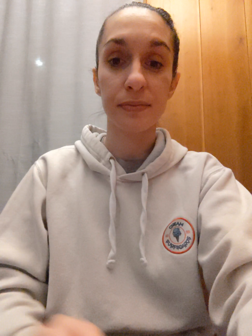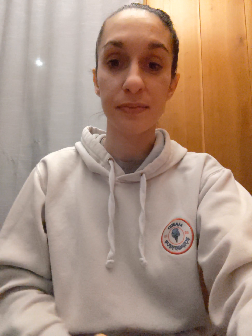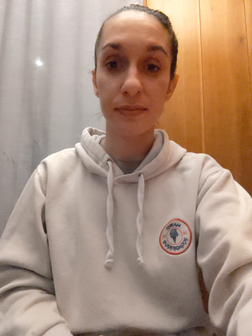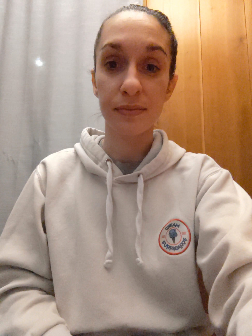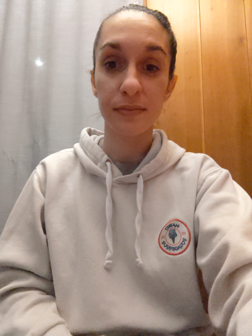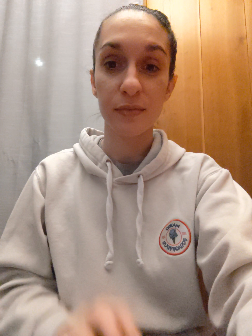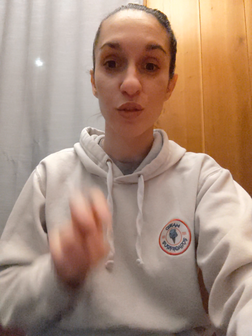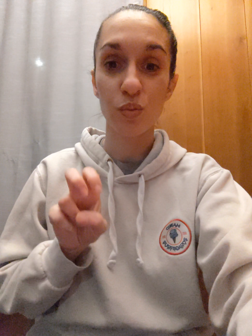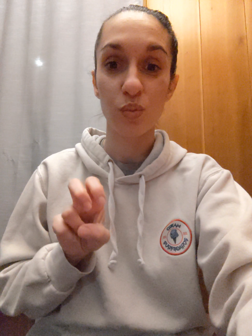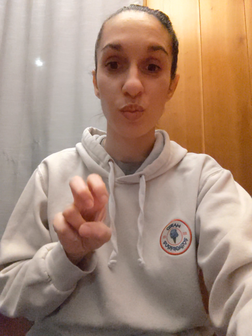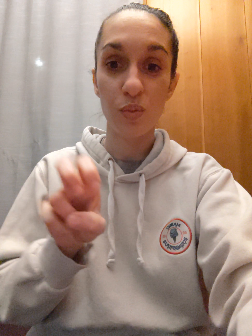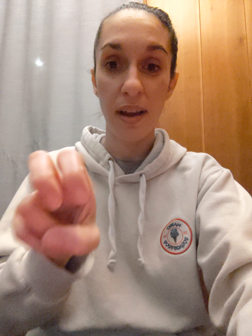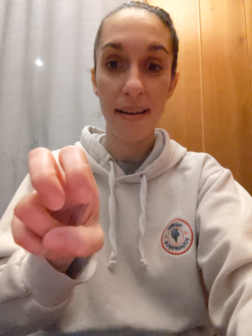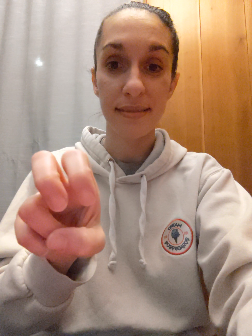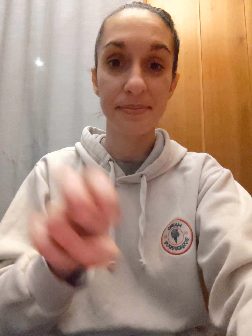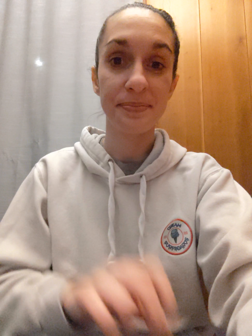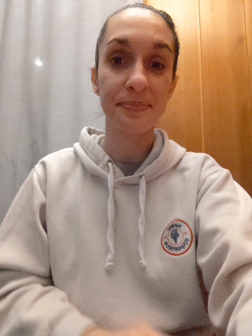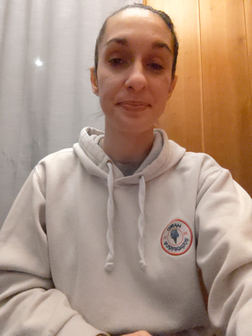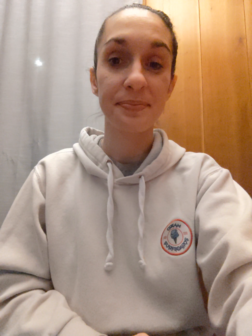ride